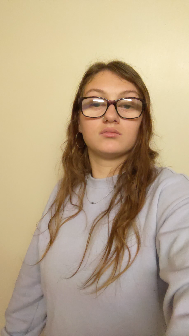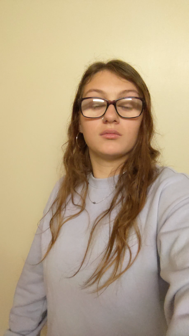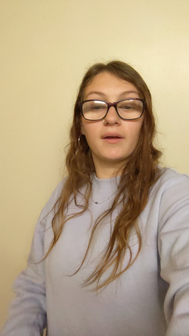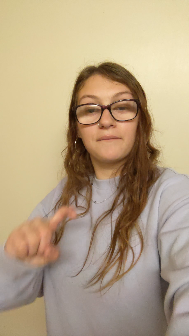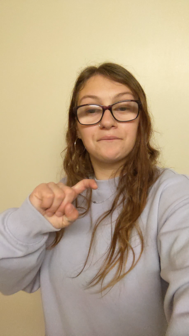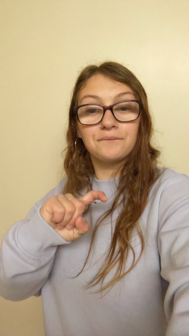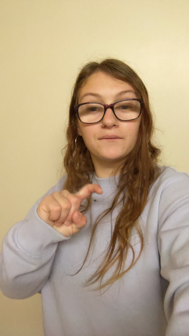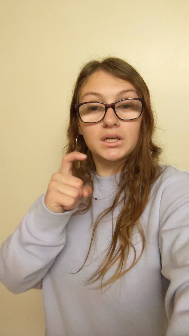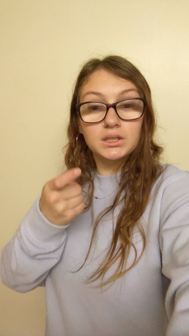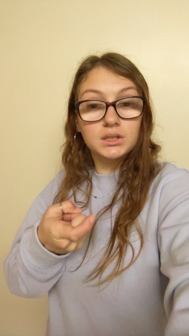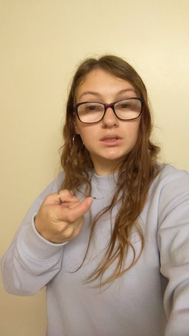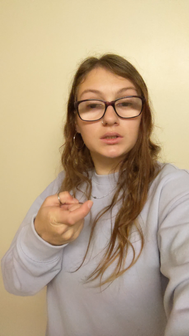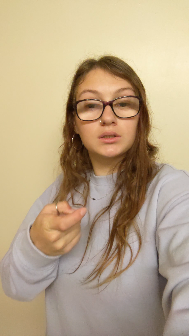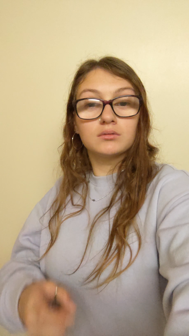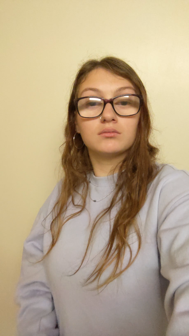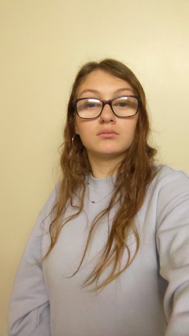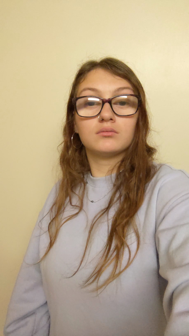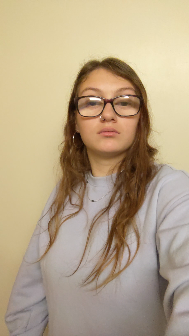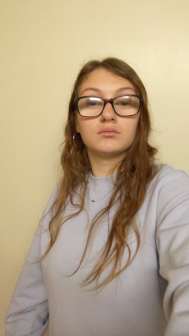friend